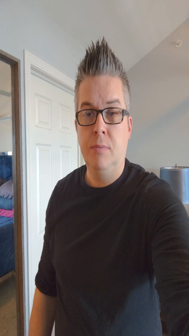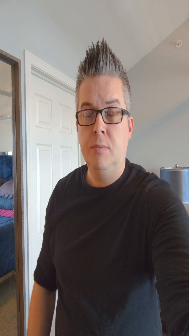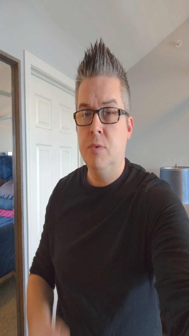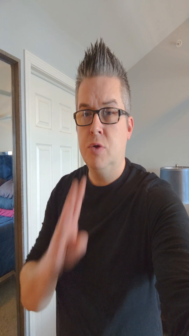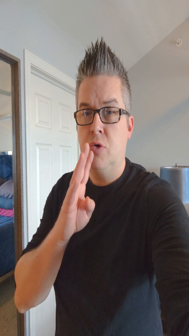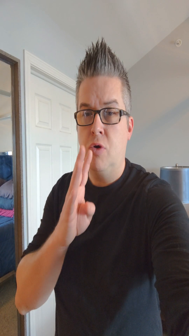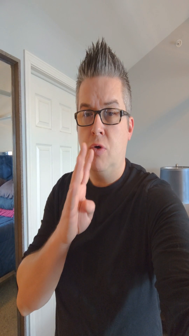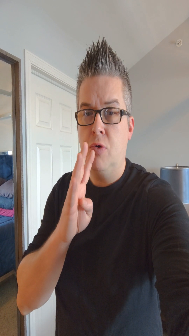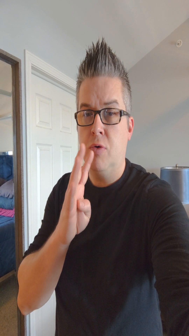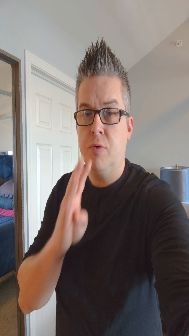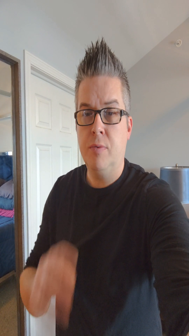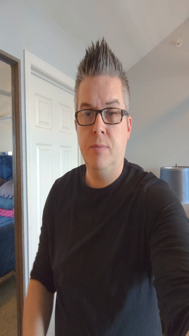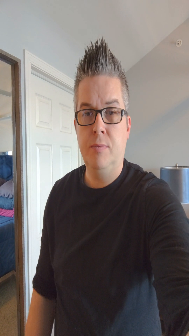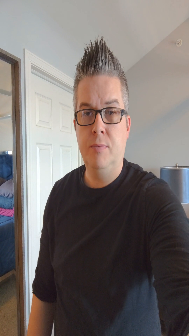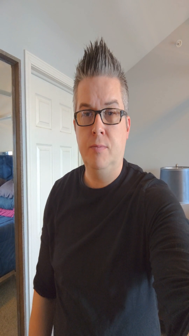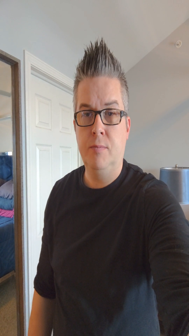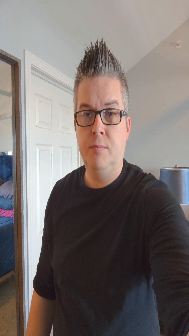talk